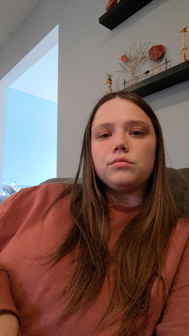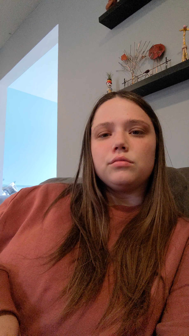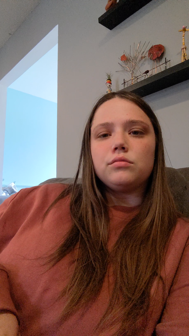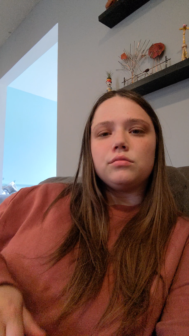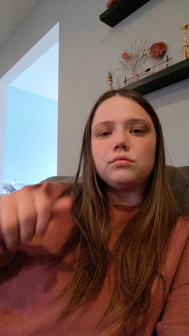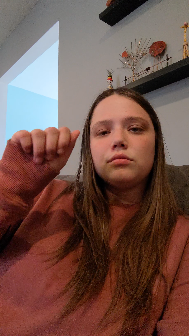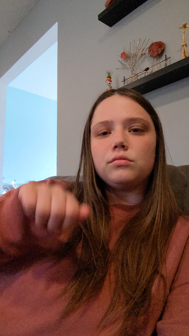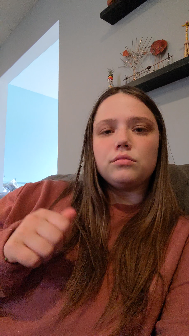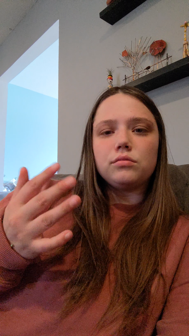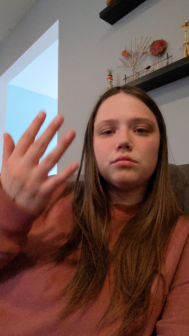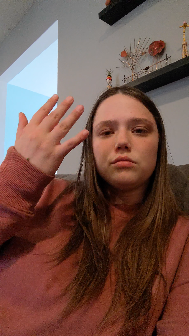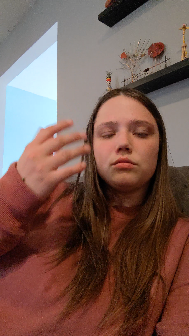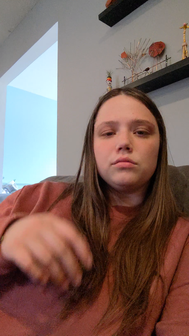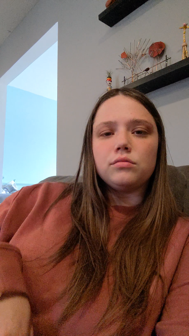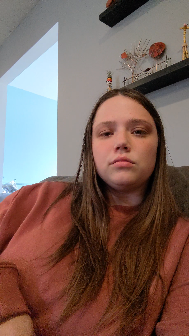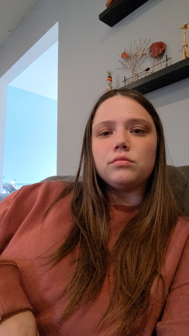gloves